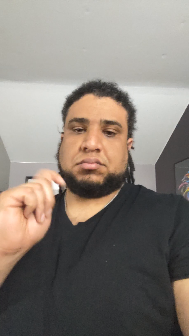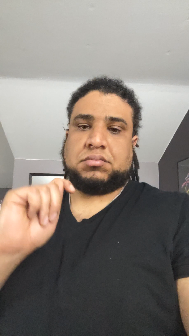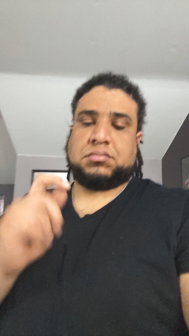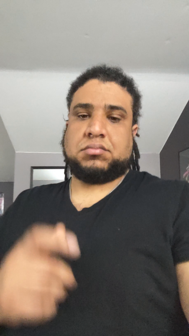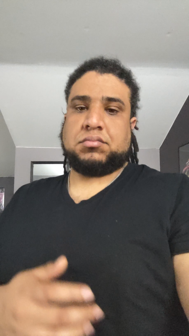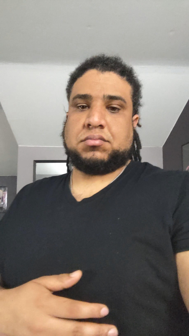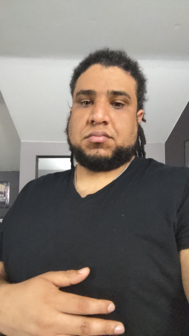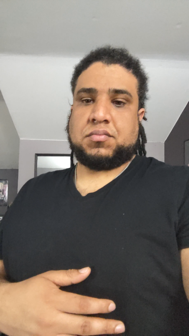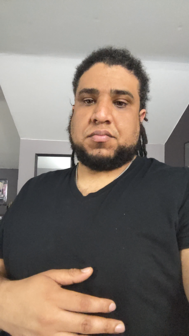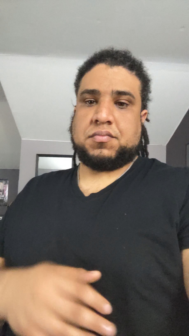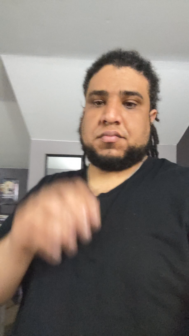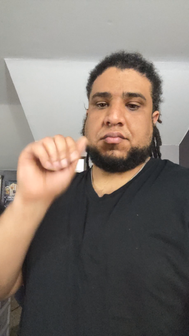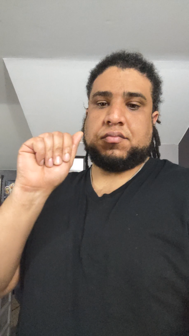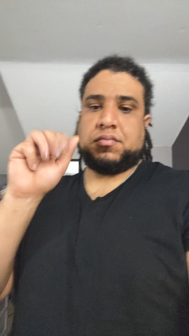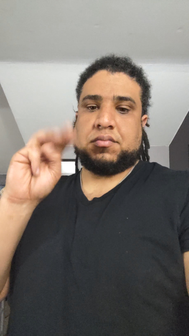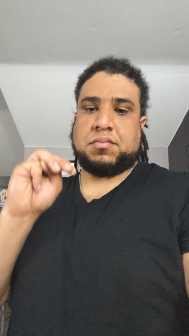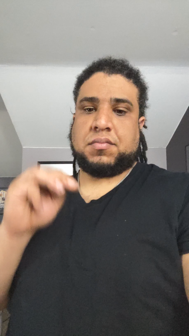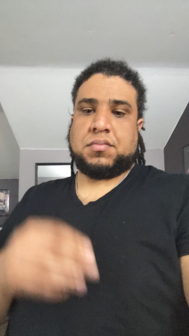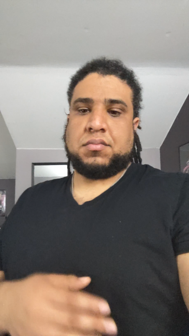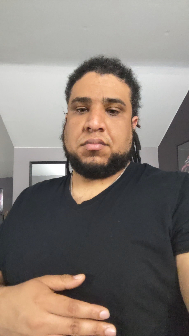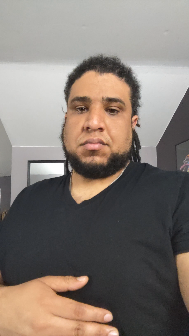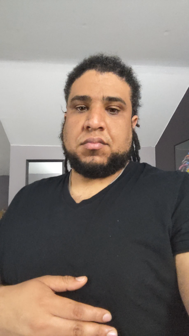am